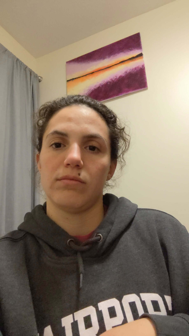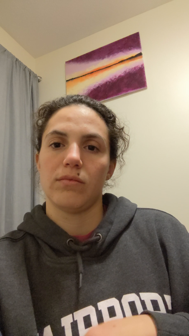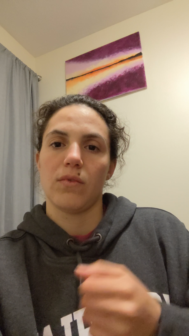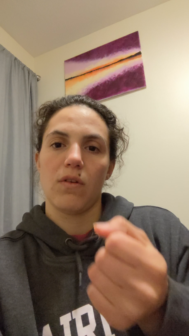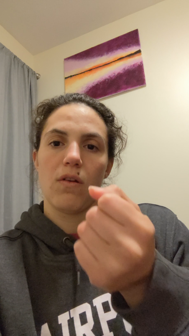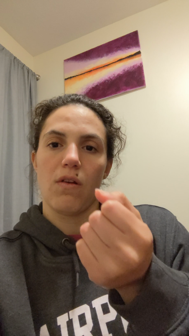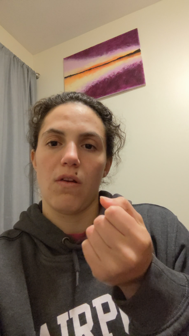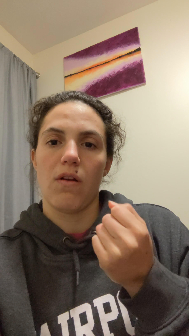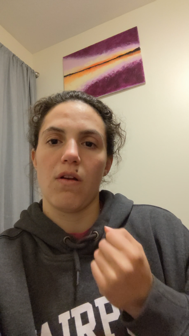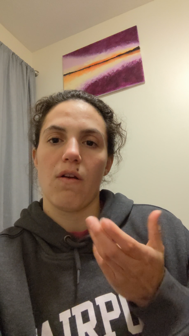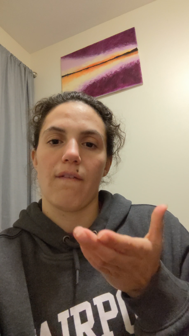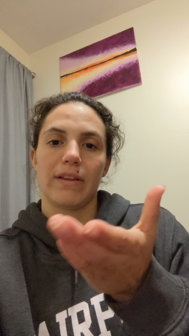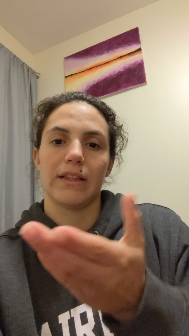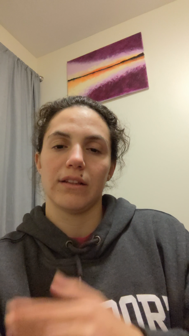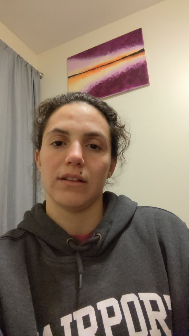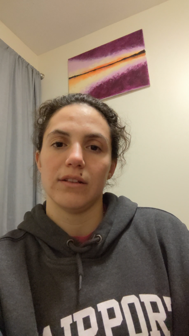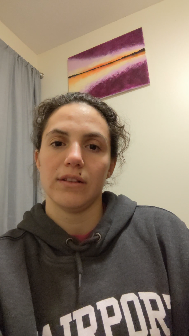oven